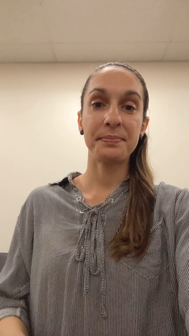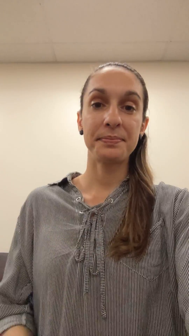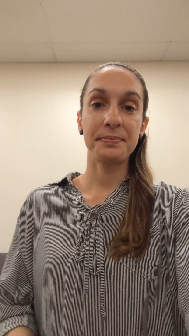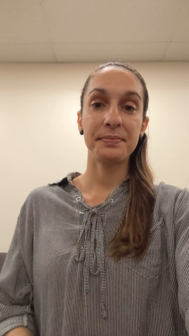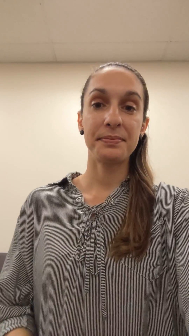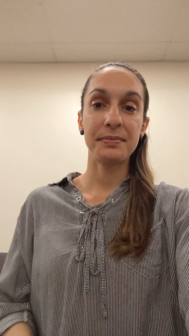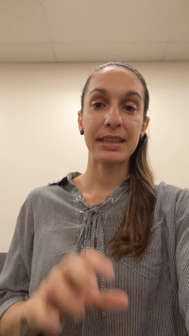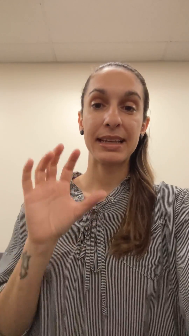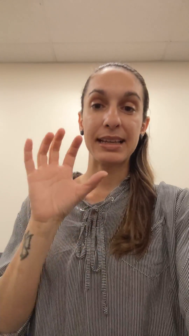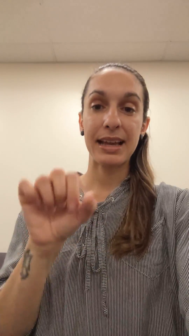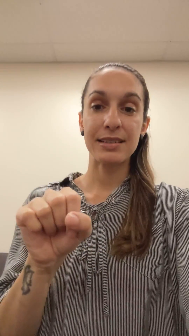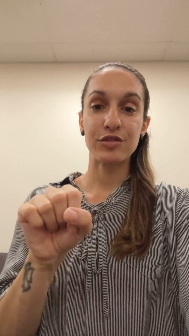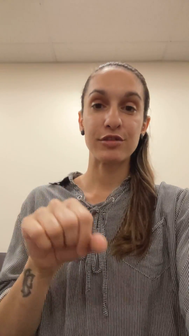catch